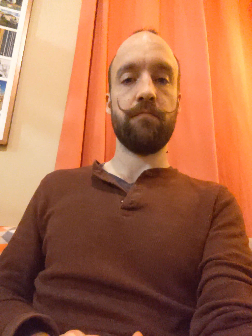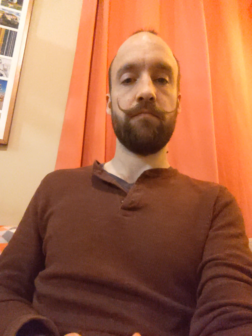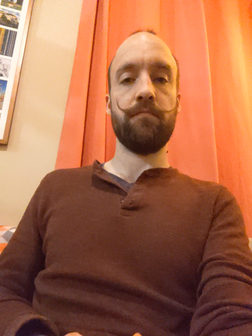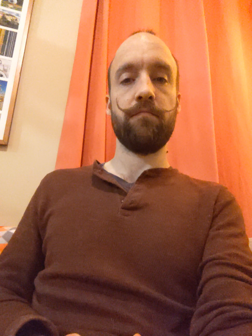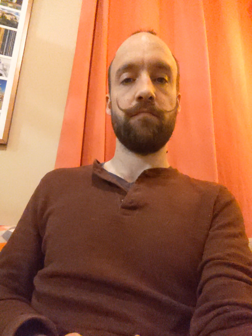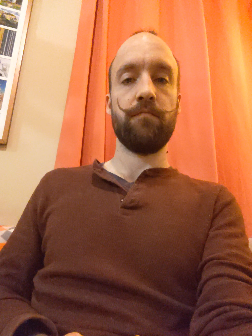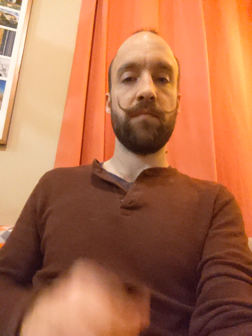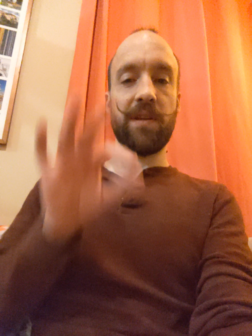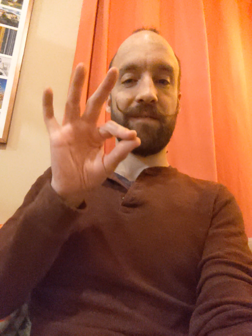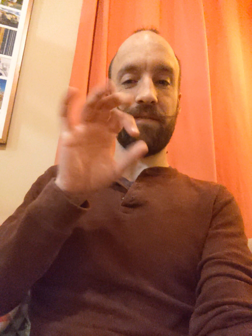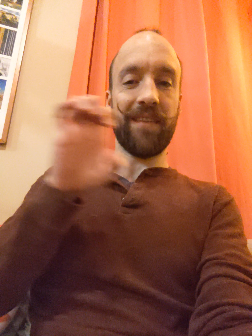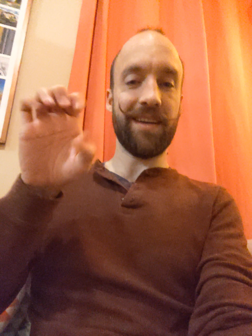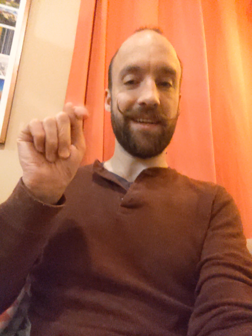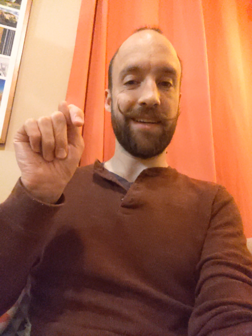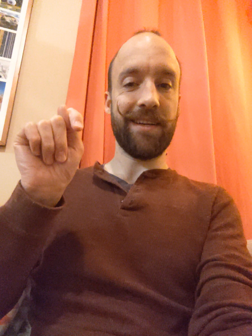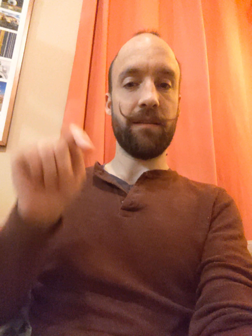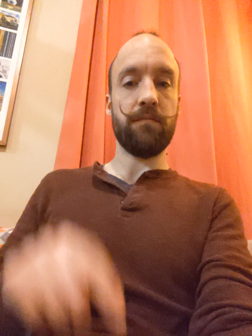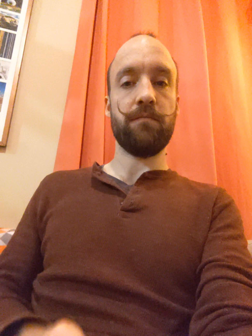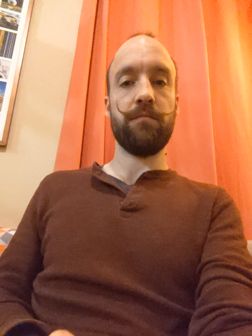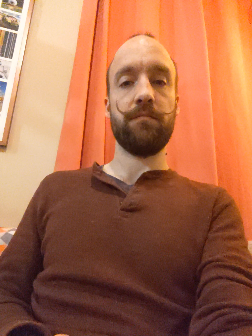feet